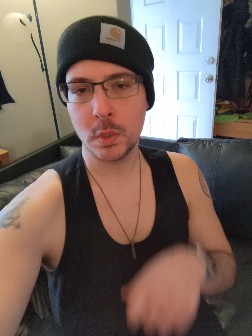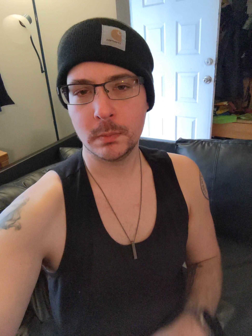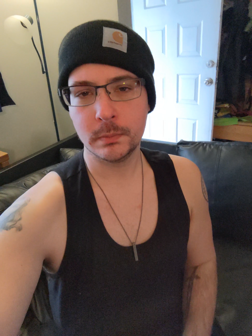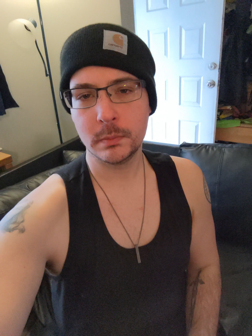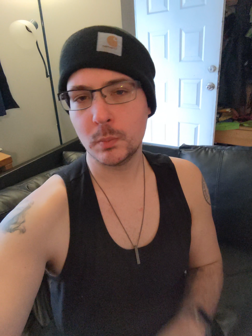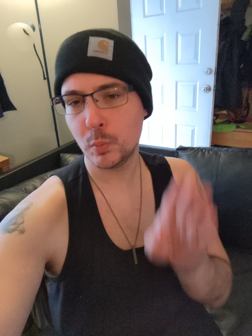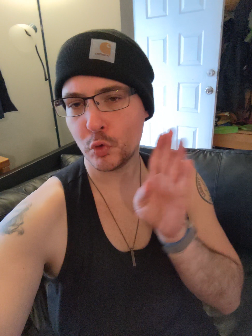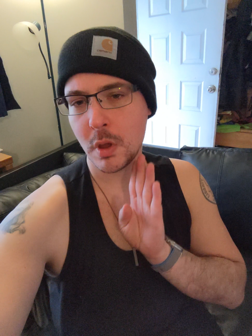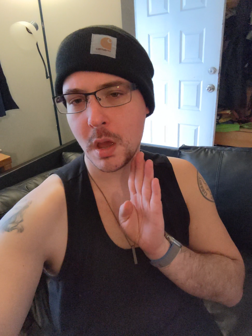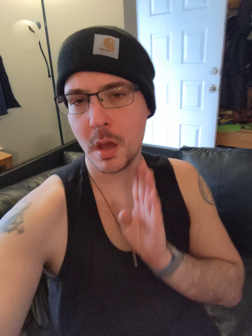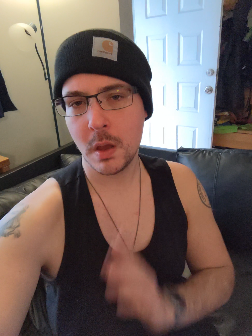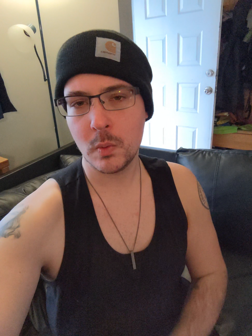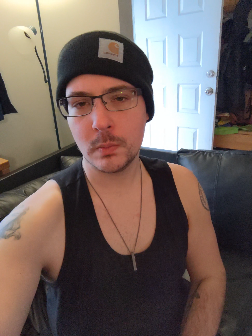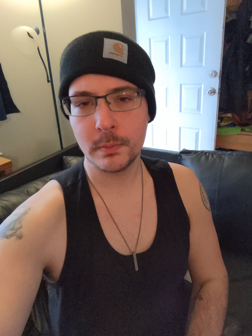brown